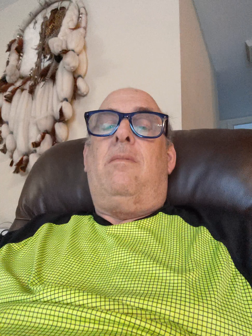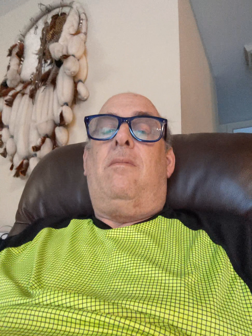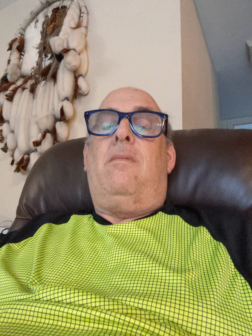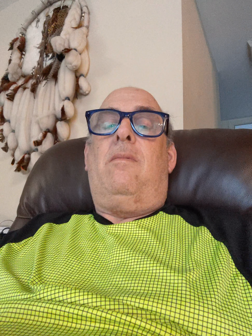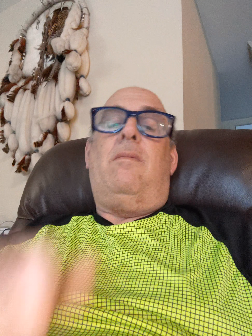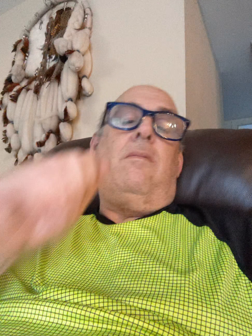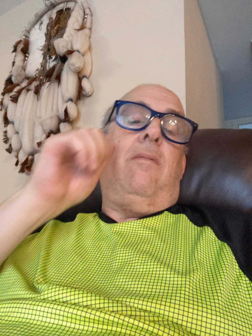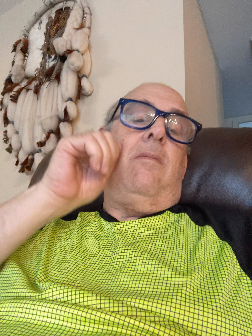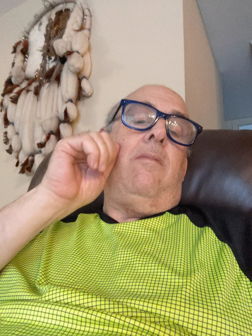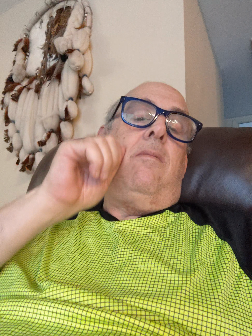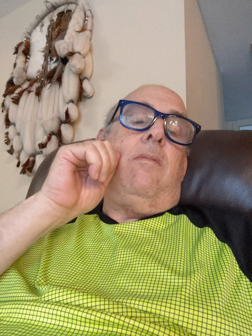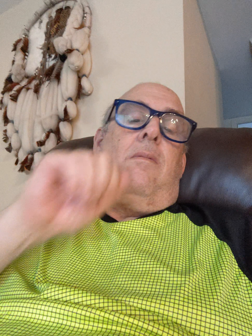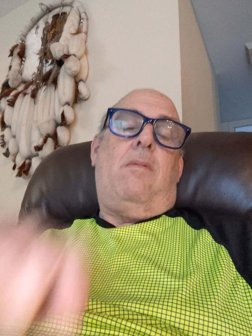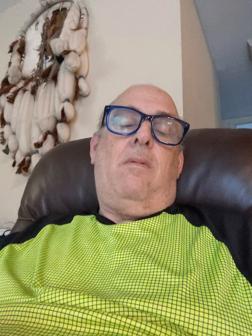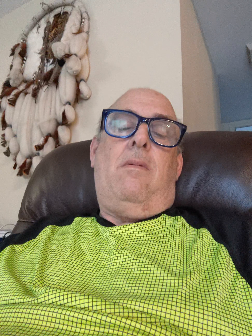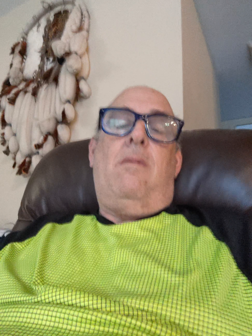aunt